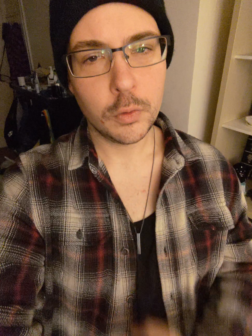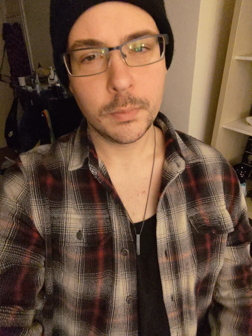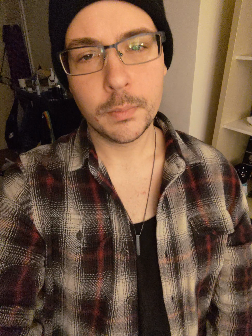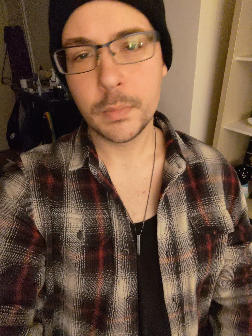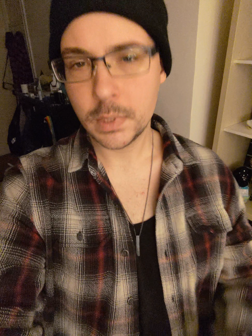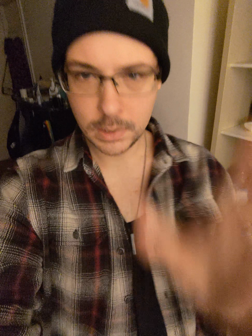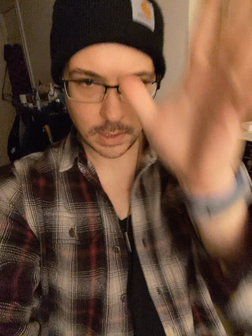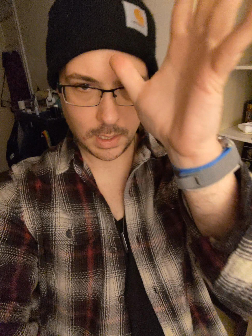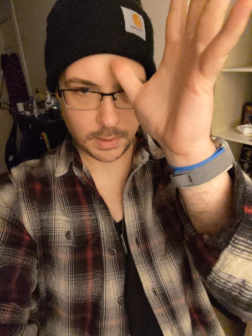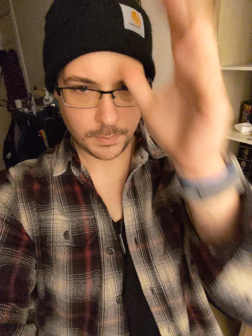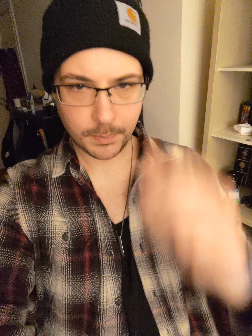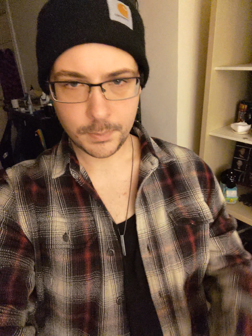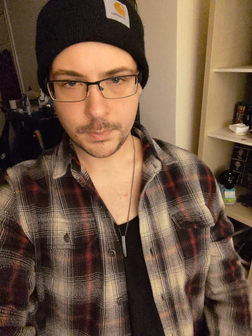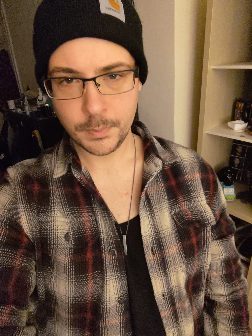dad